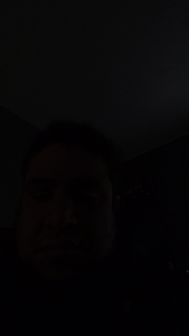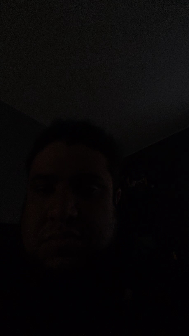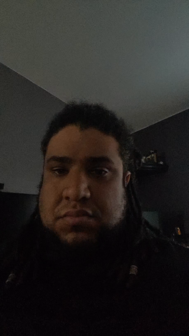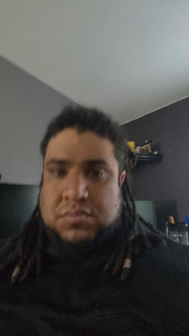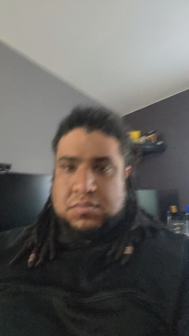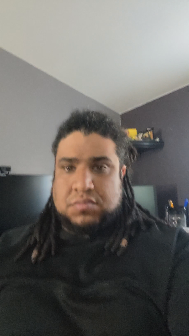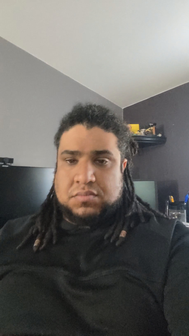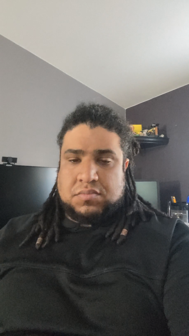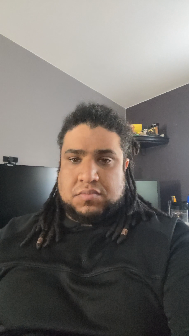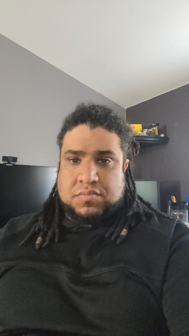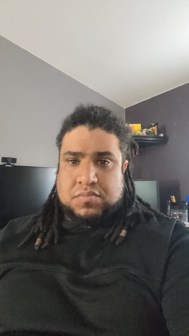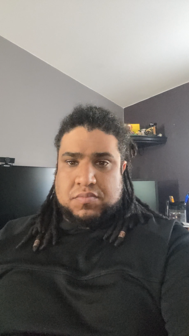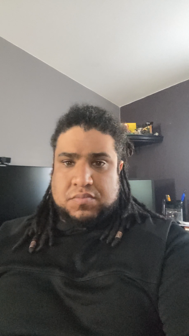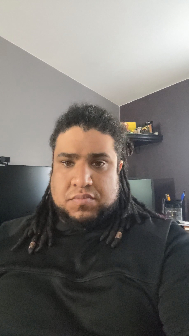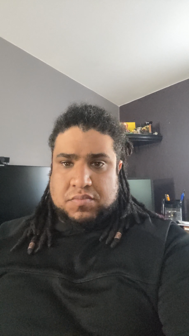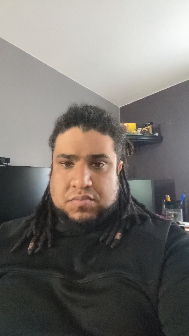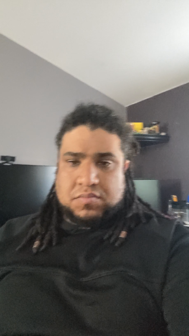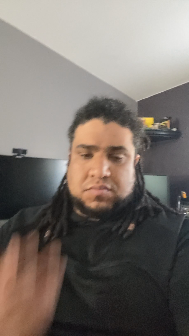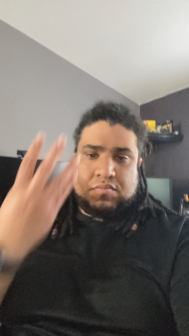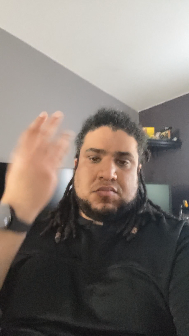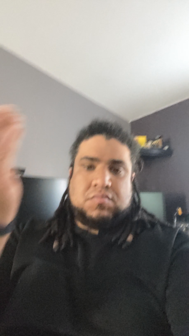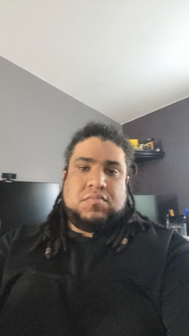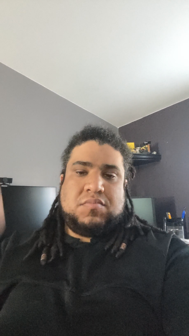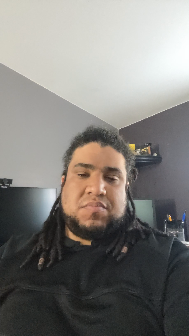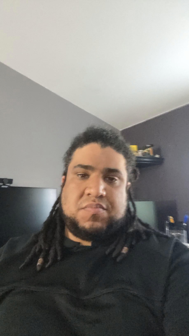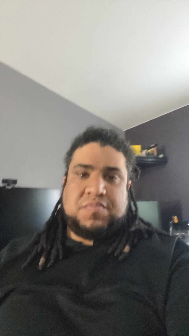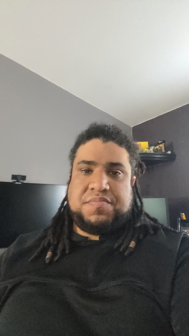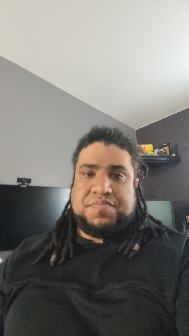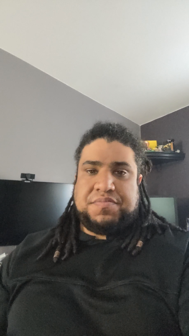got to